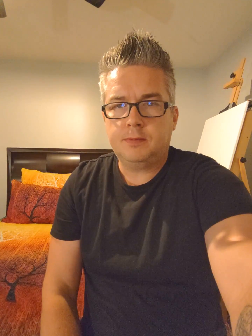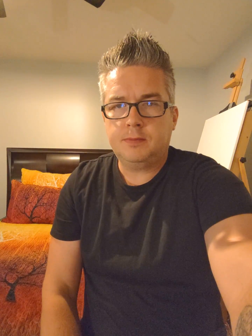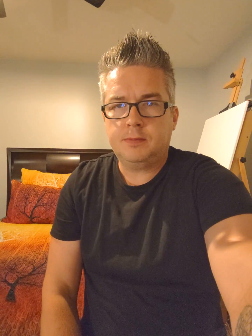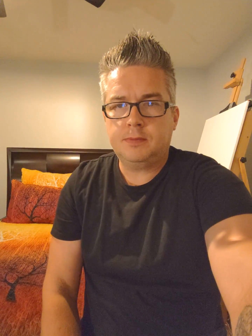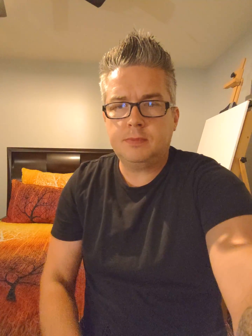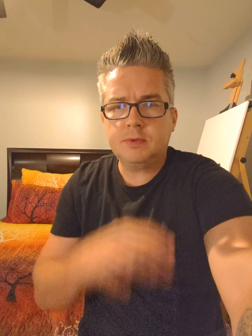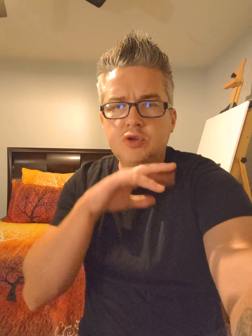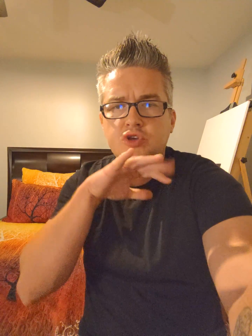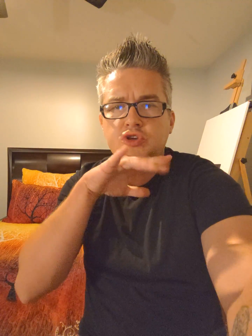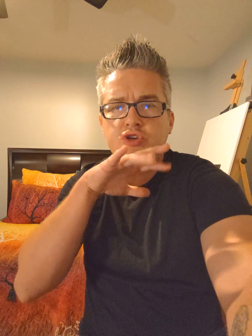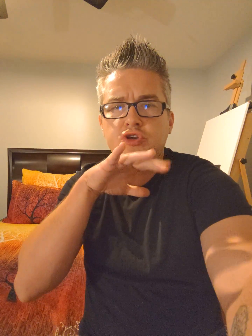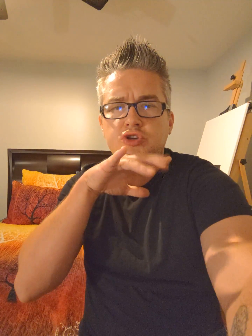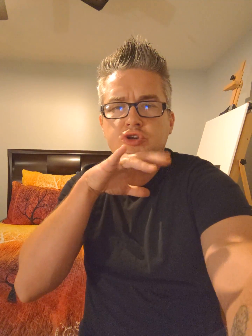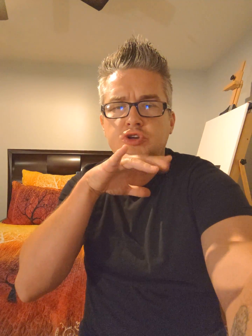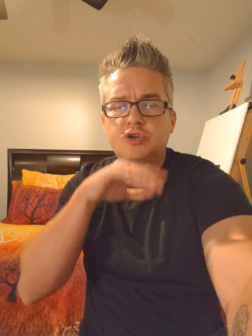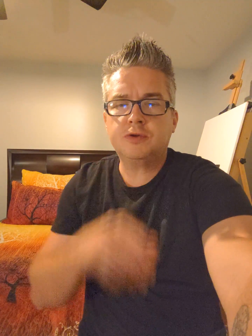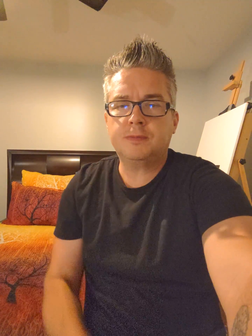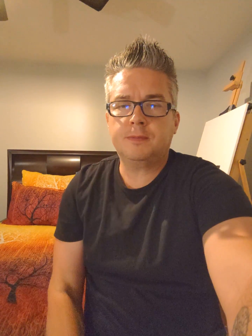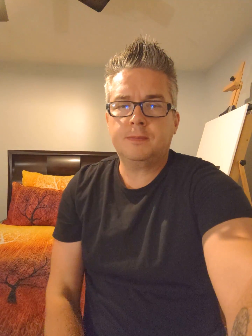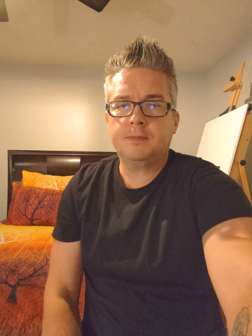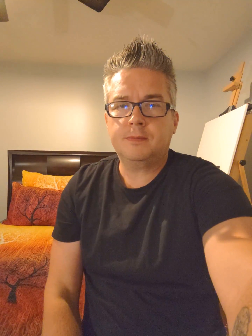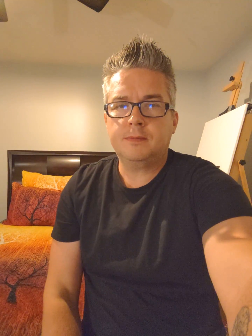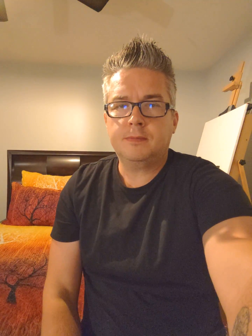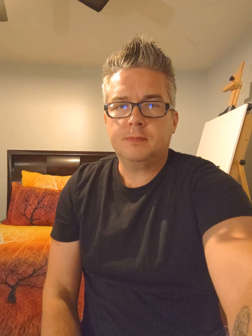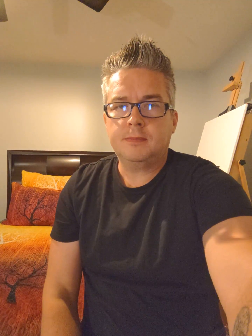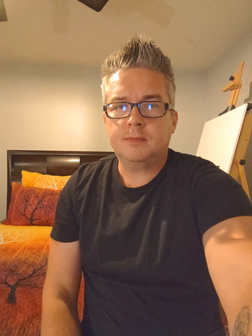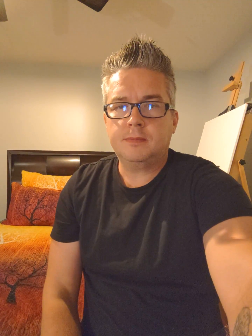naughty